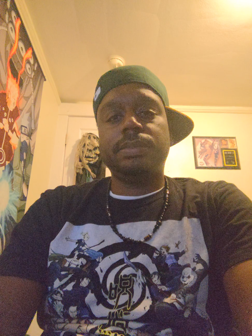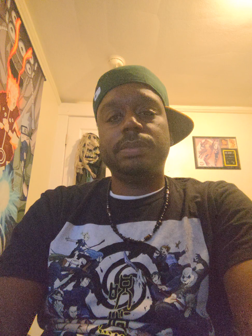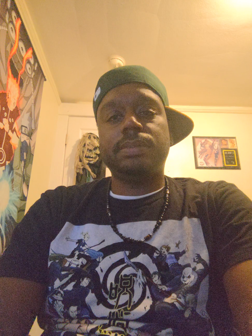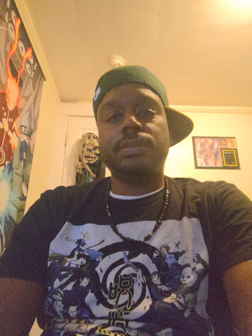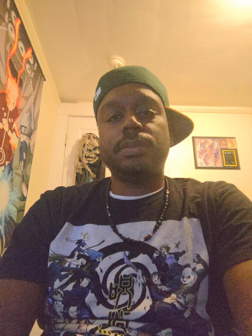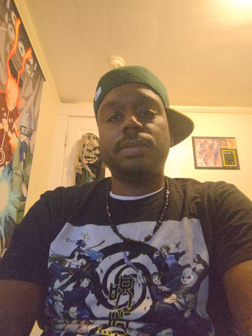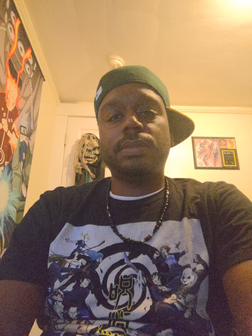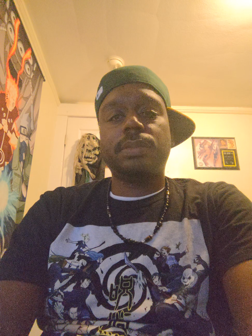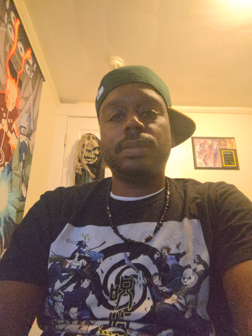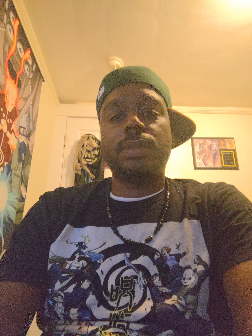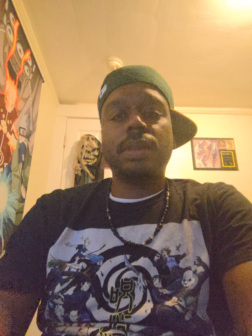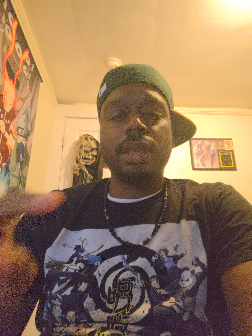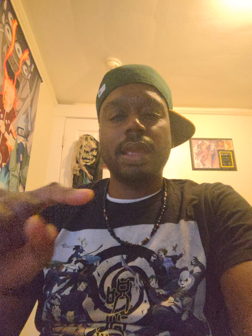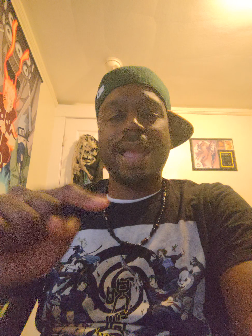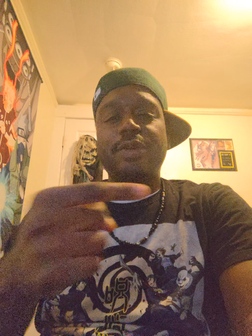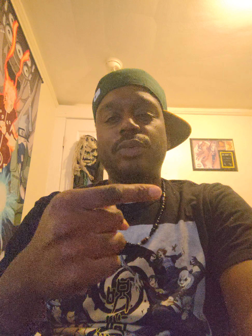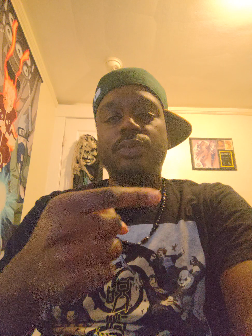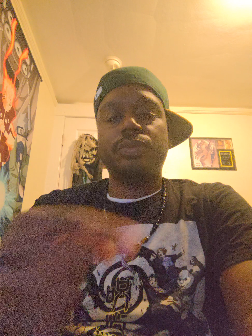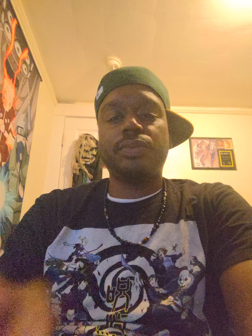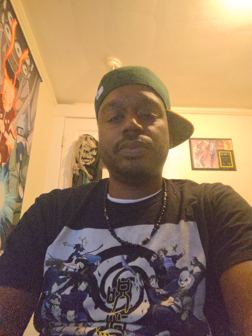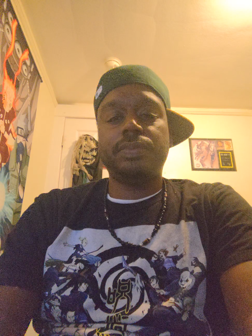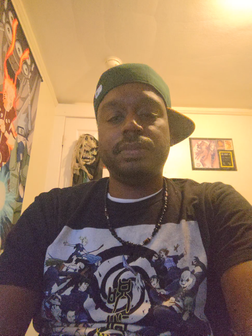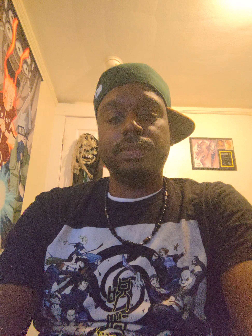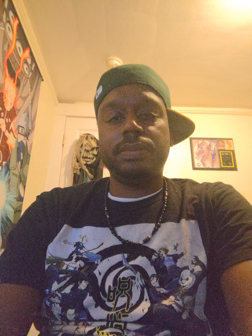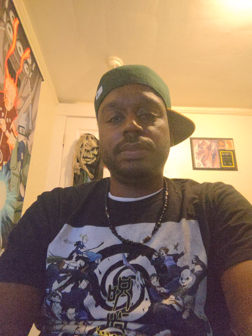owie